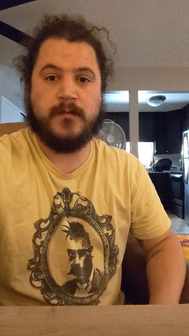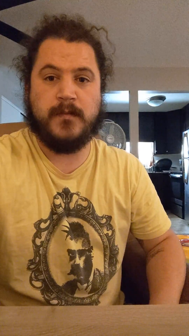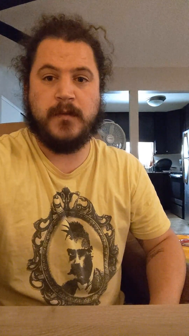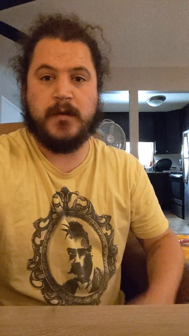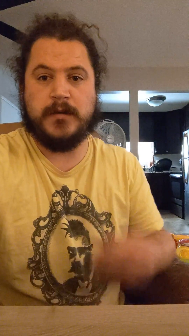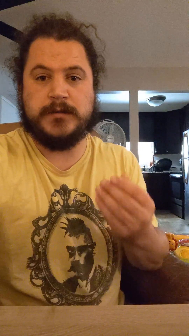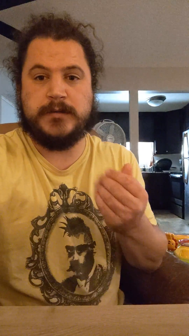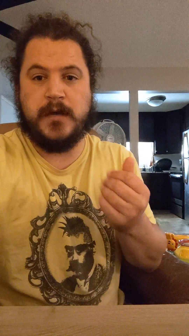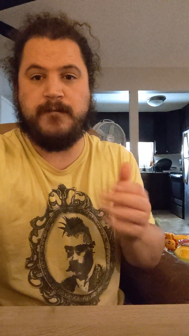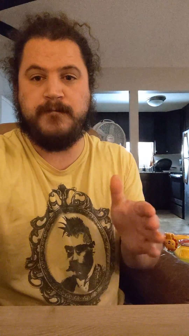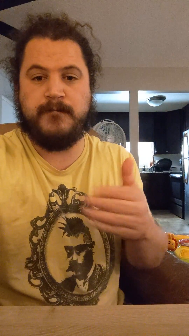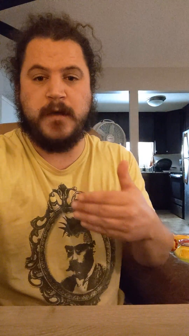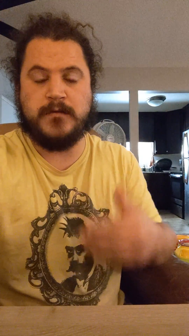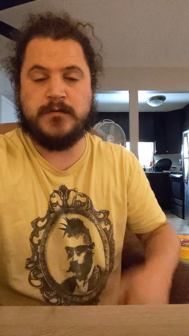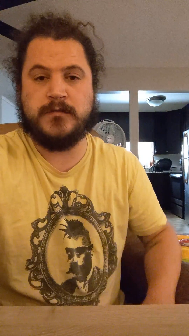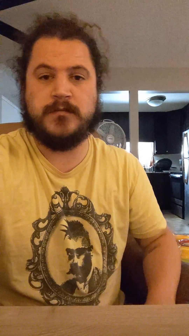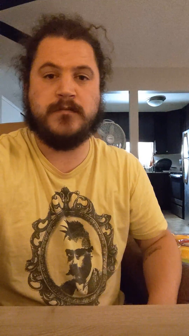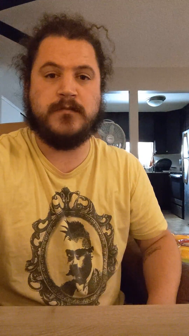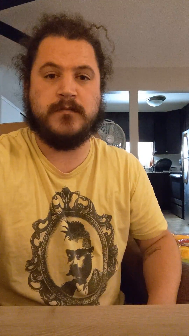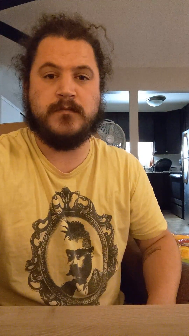sandbox